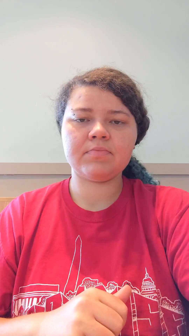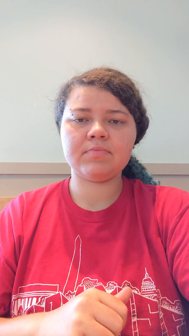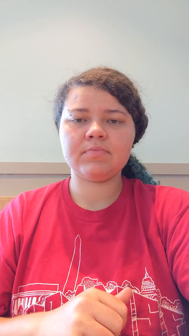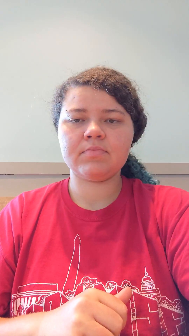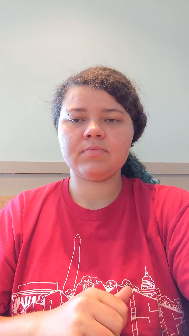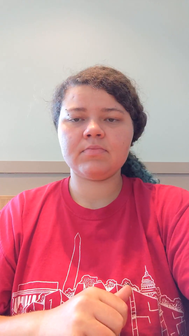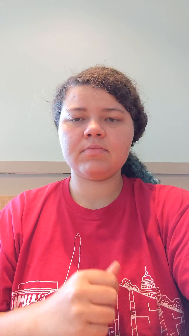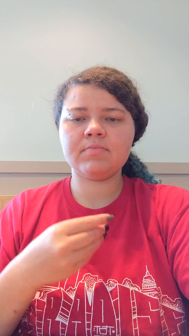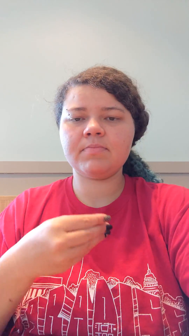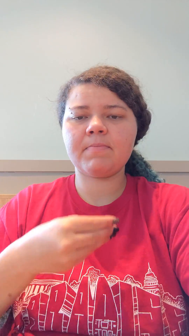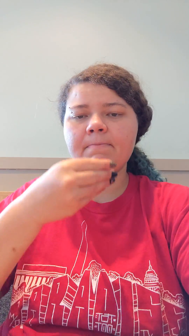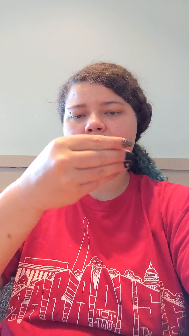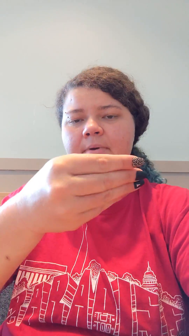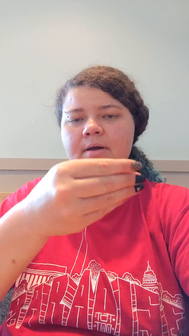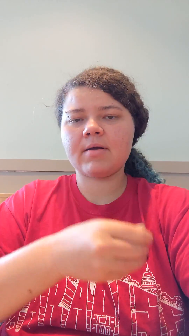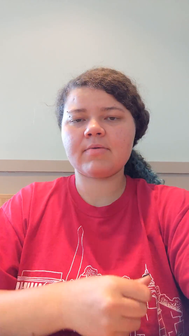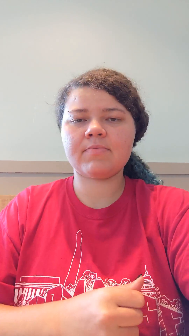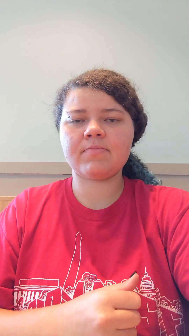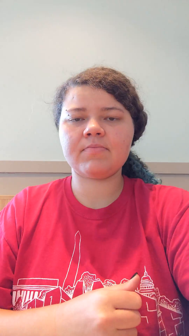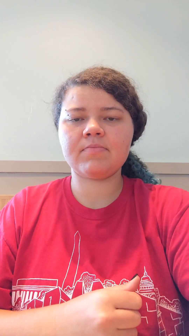buy